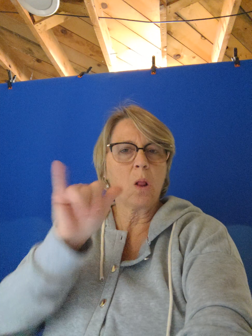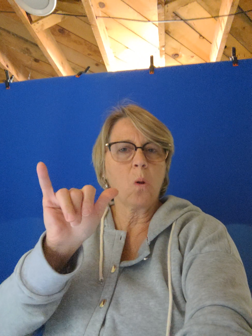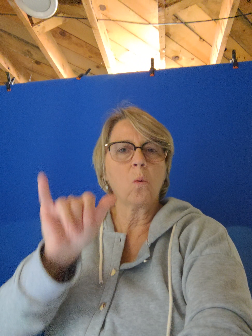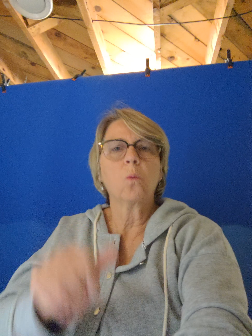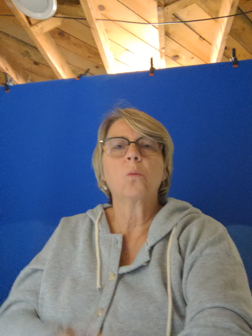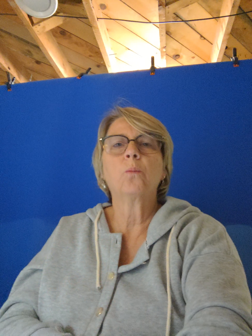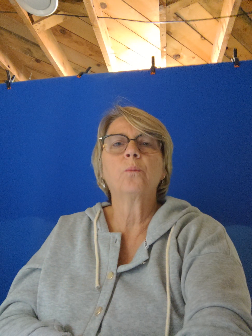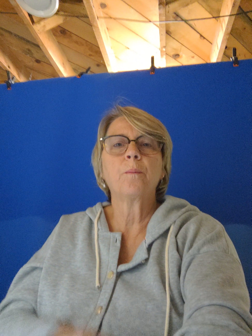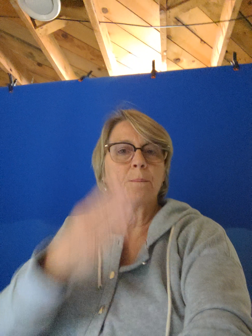yellow